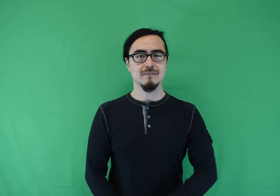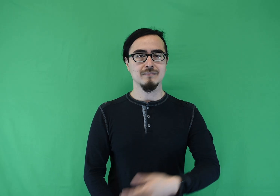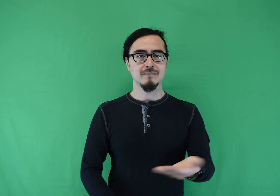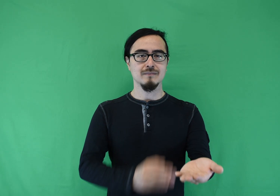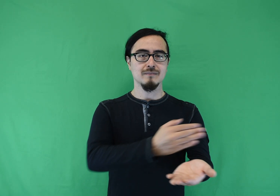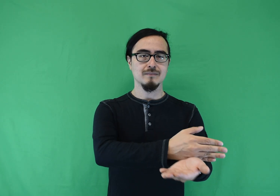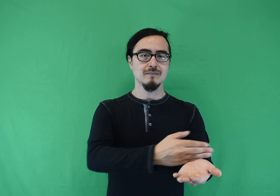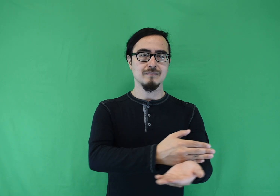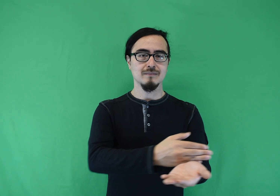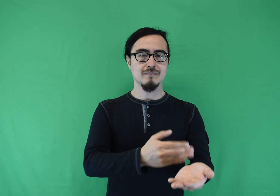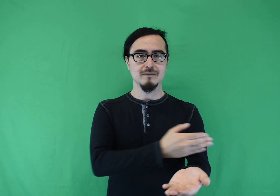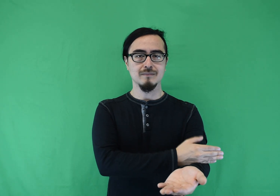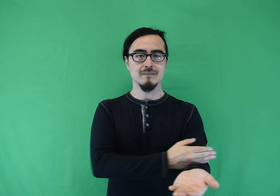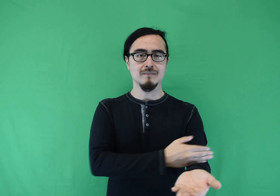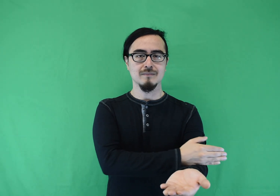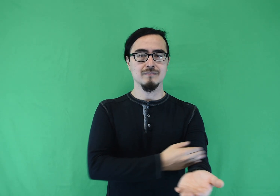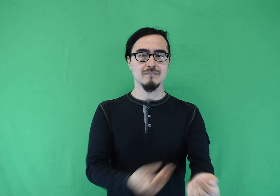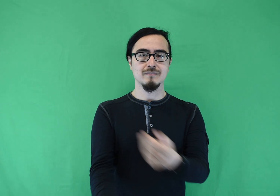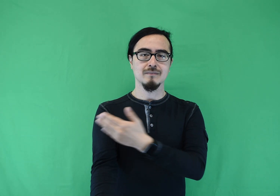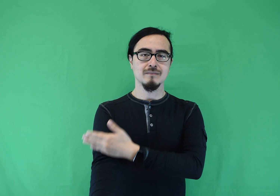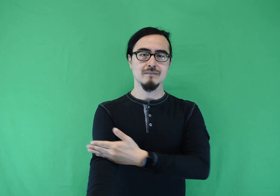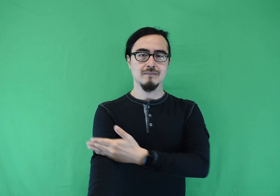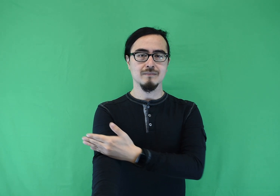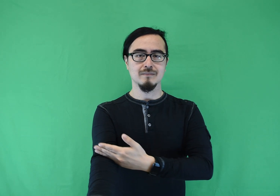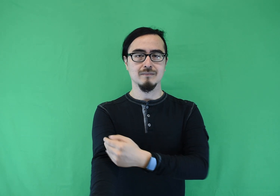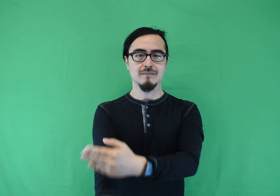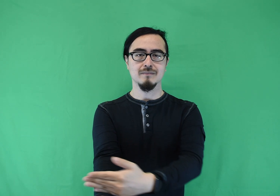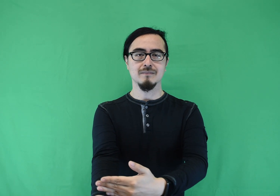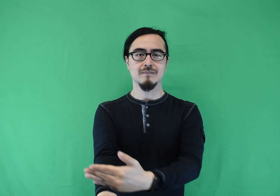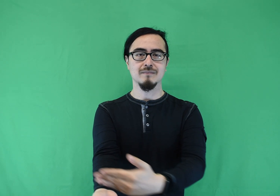cuerpo cortado